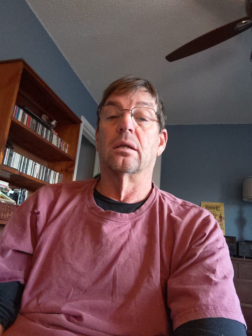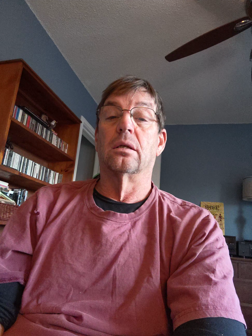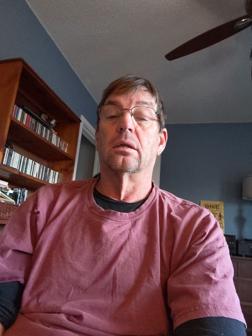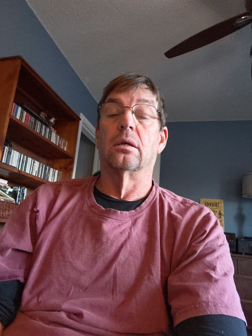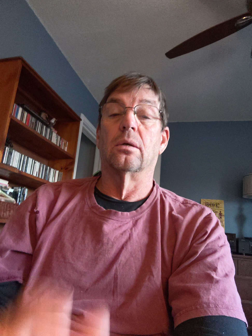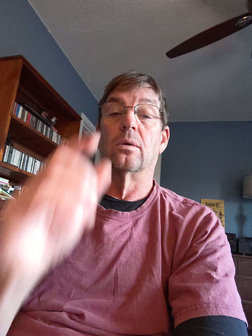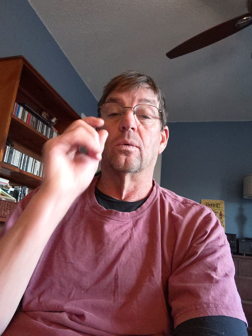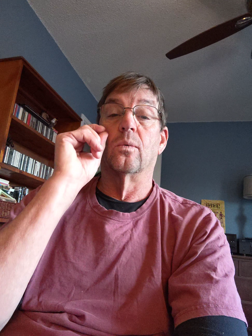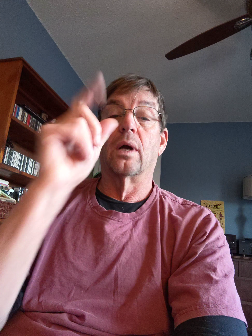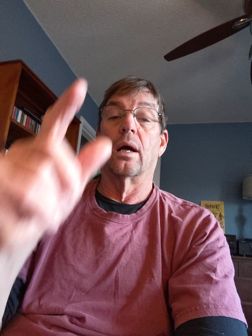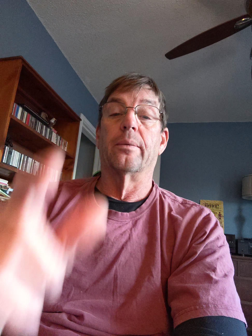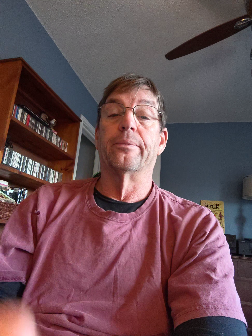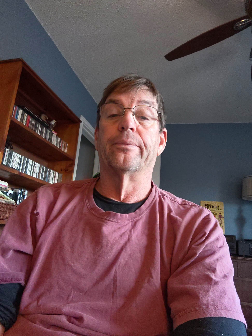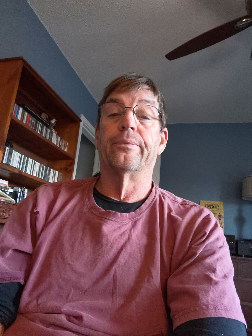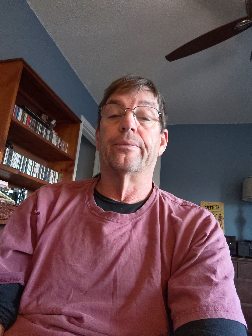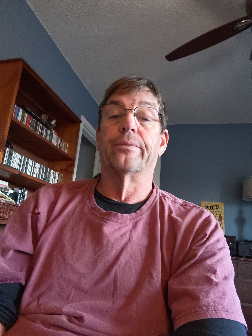wake